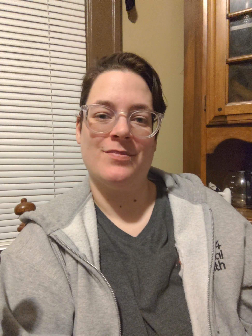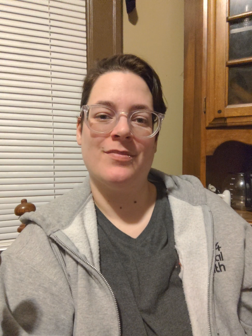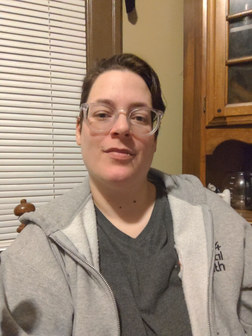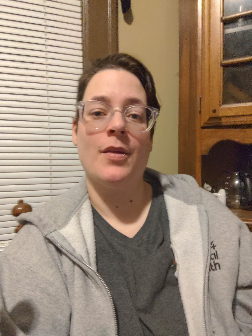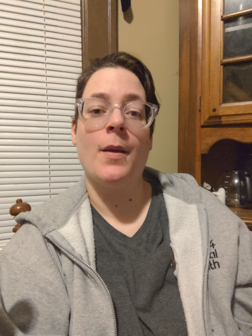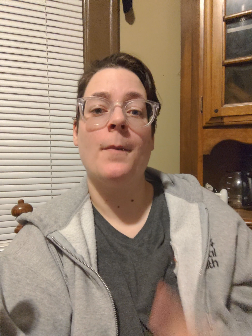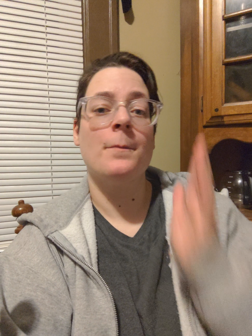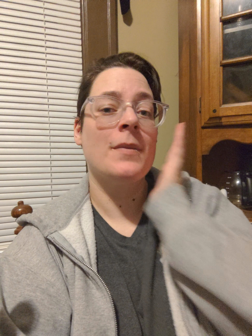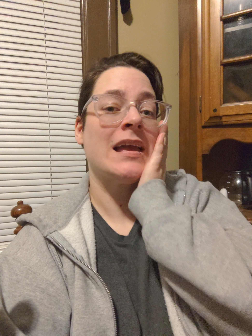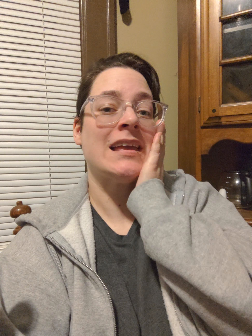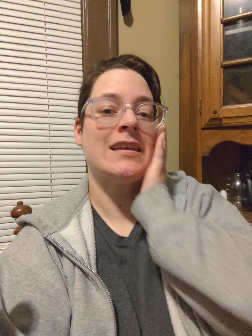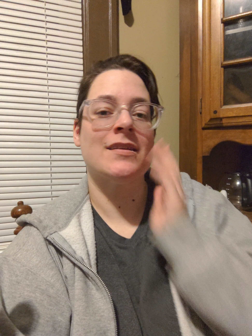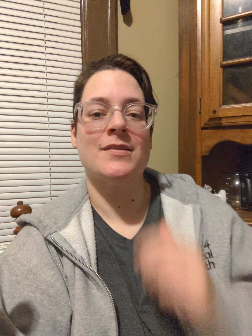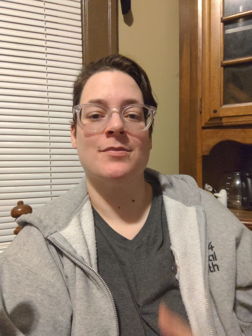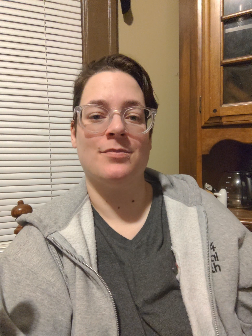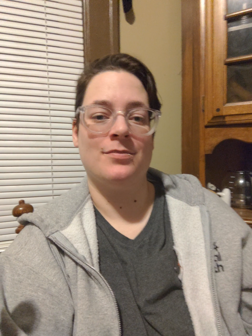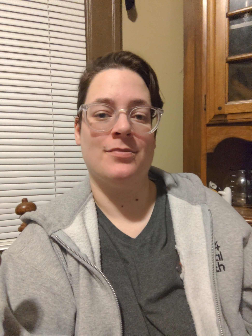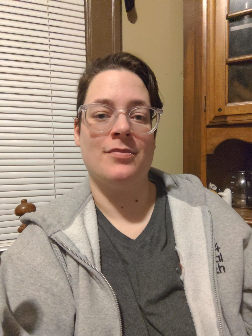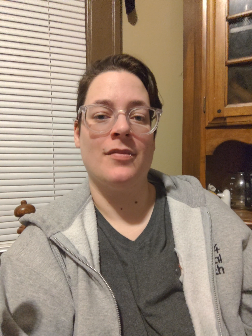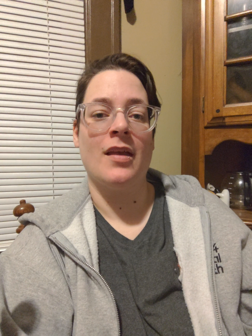bed